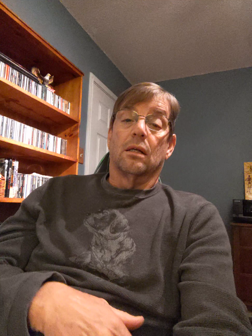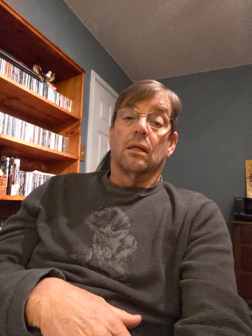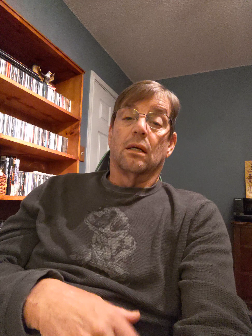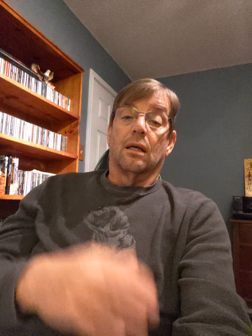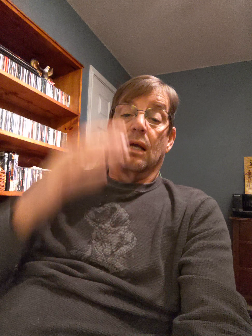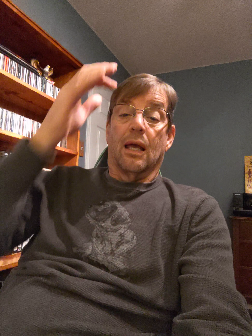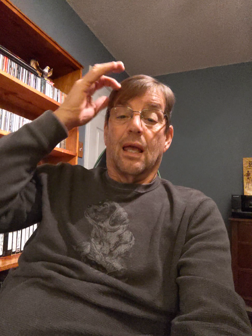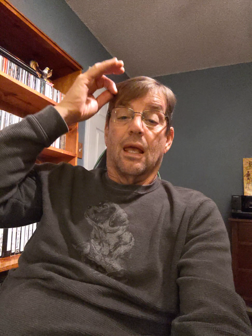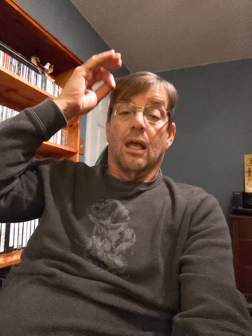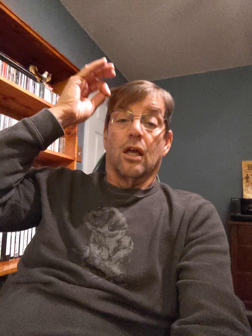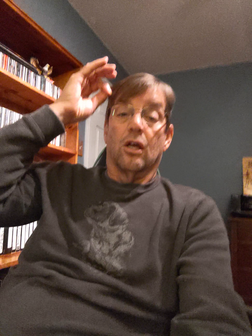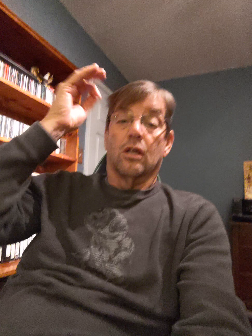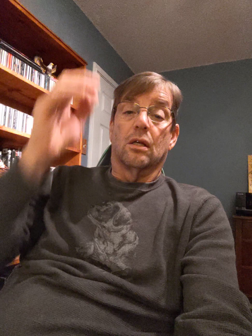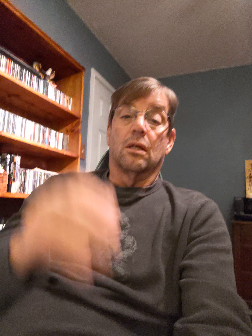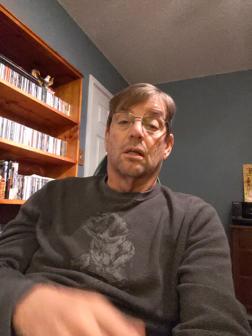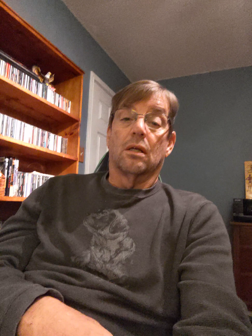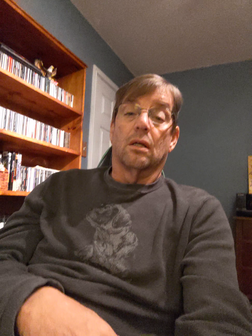hair